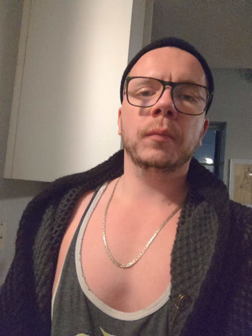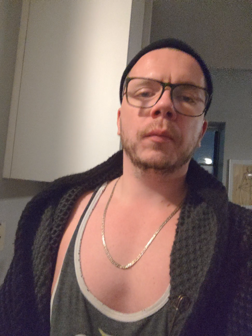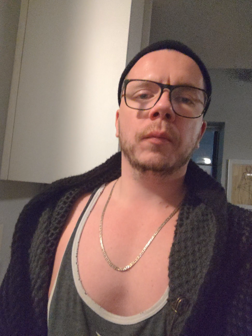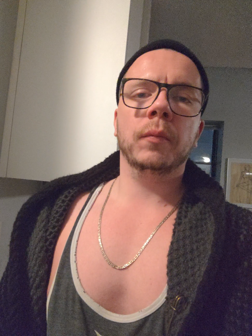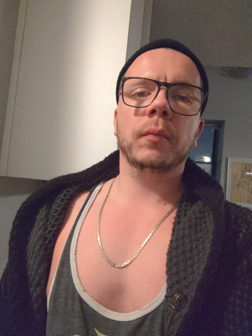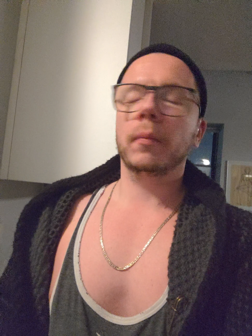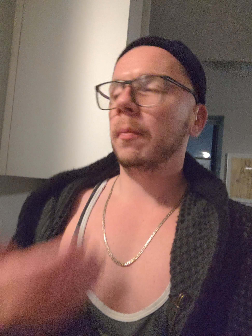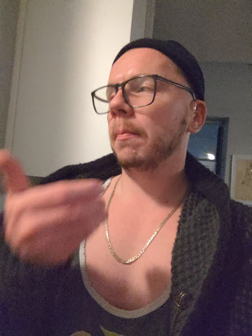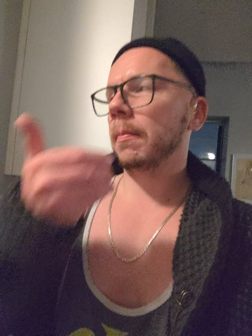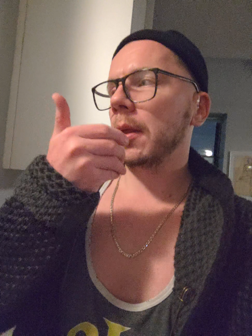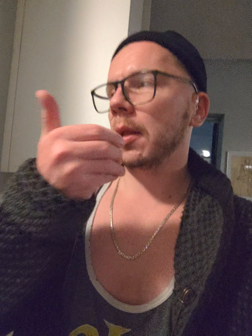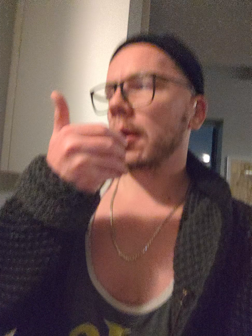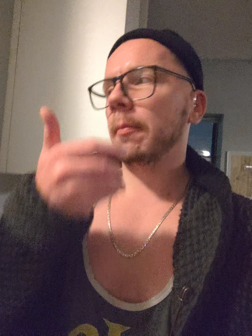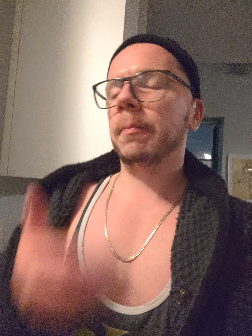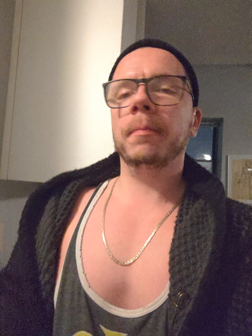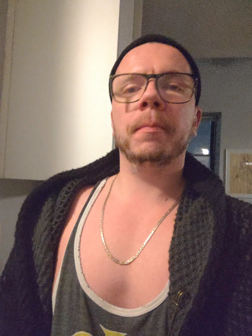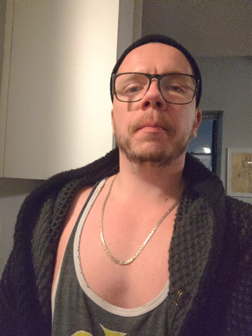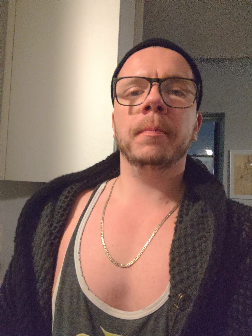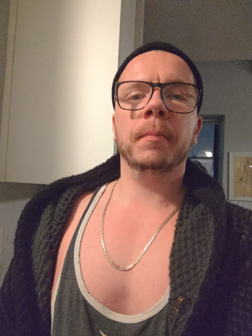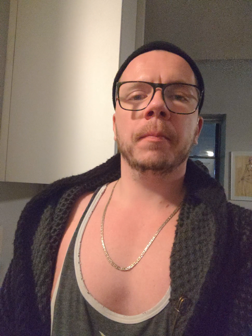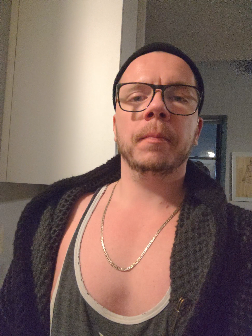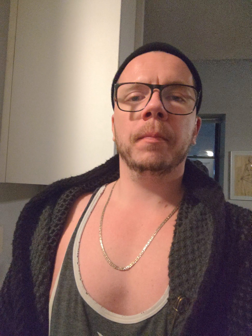pizza